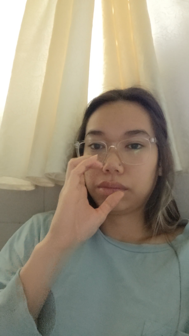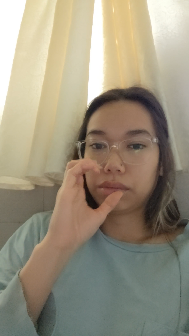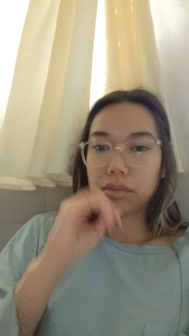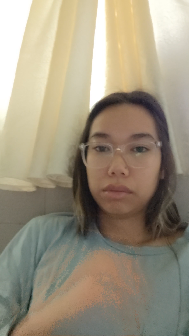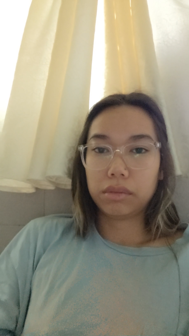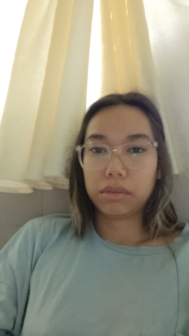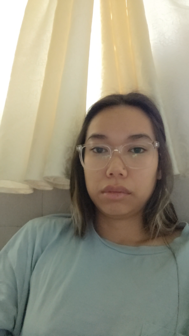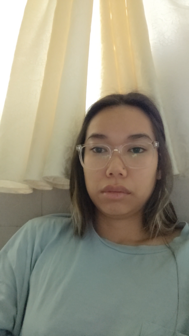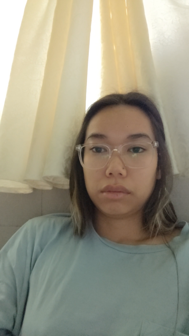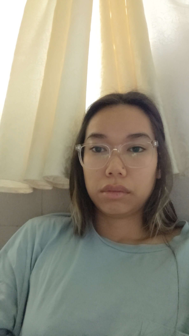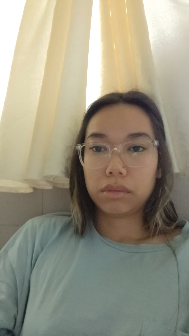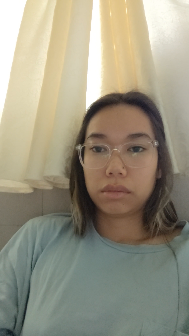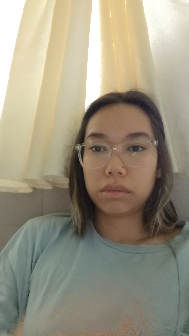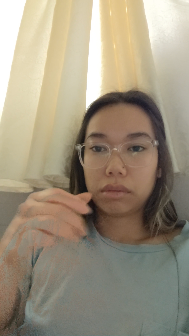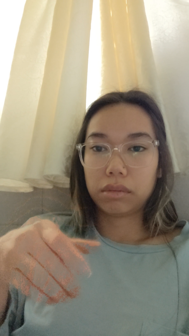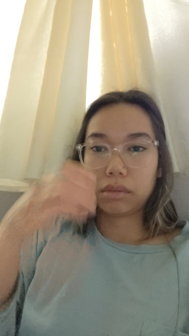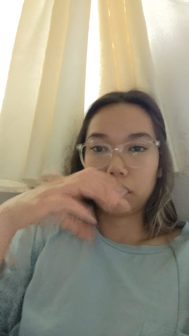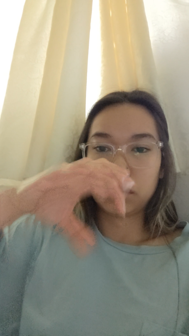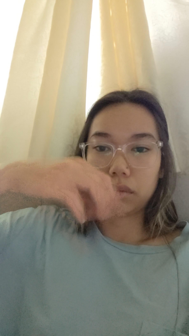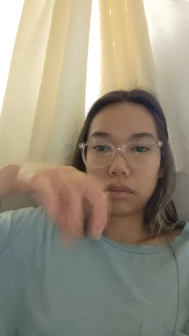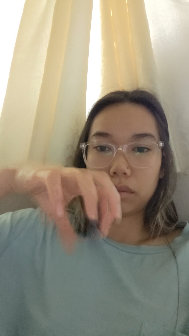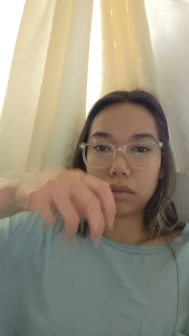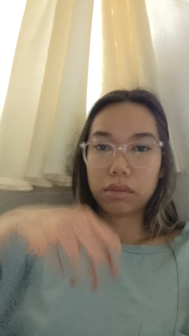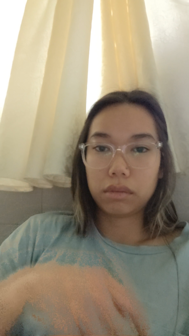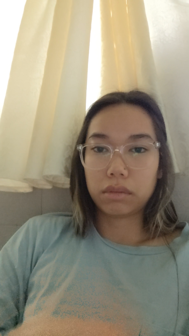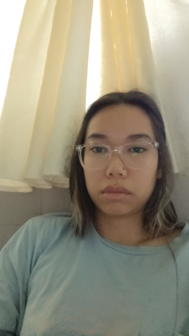jar